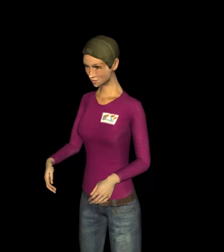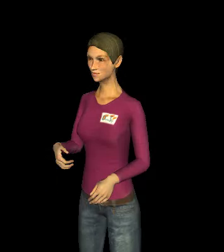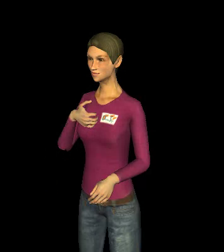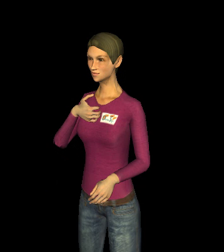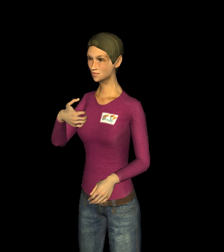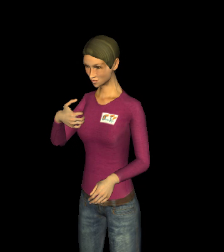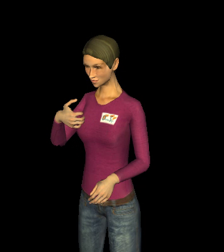غني